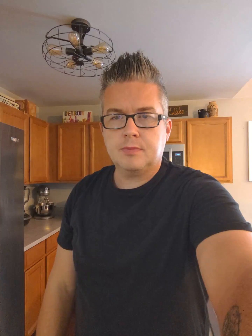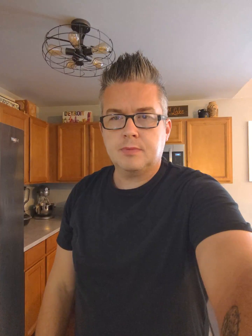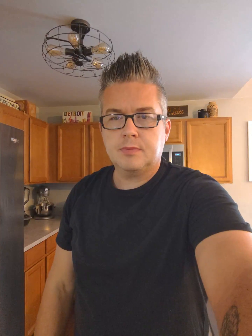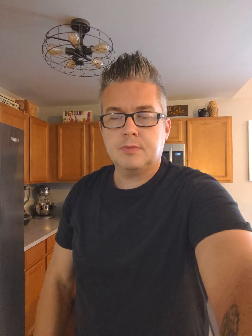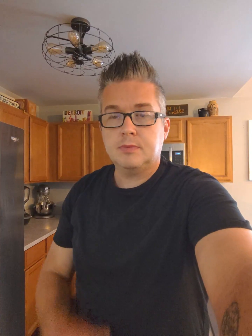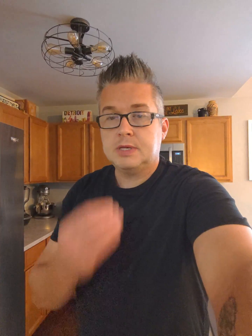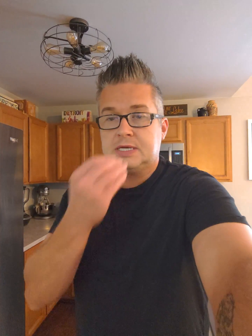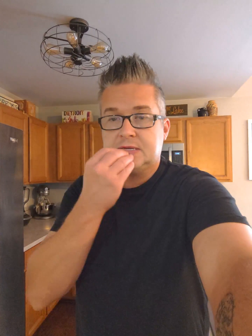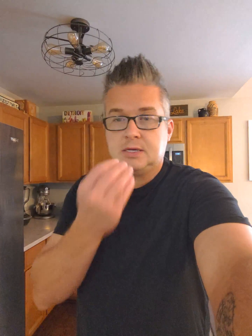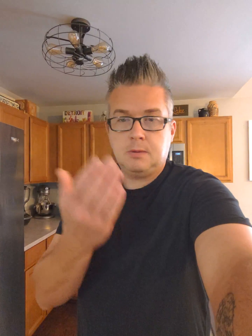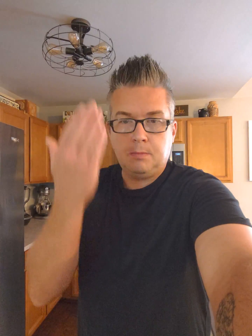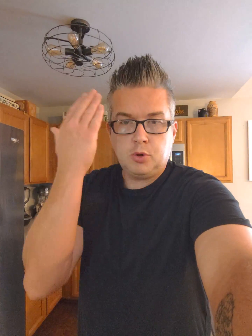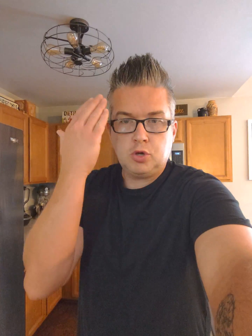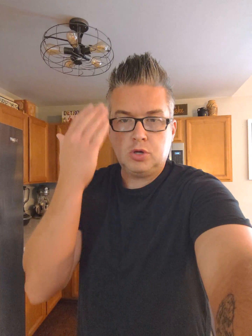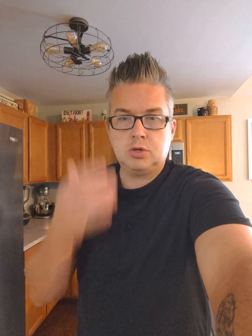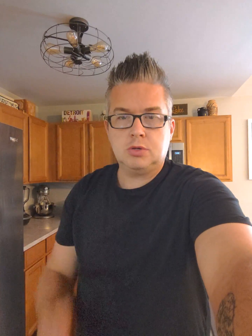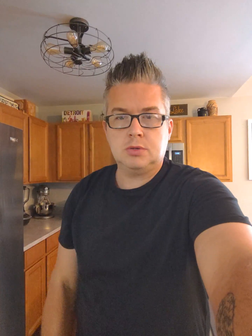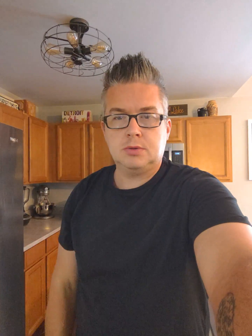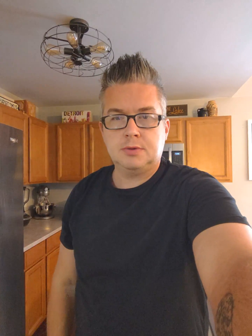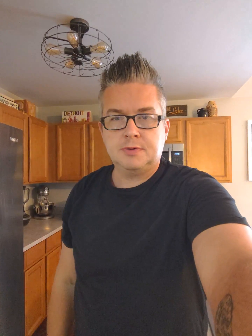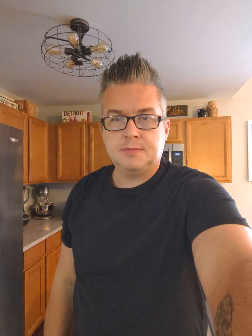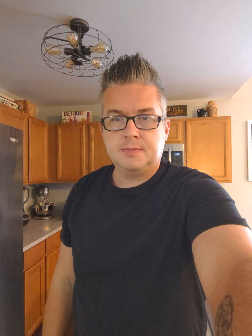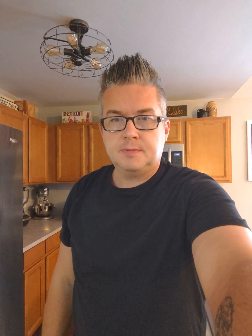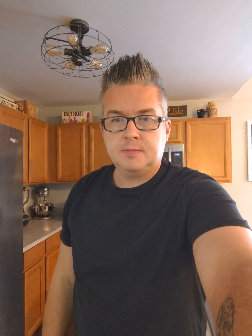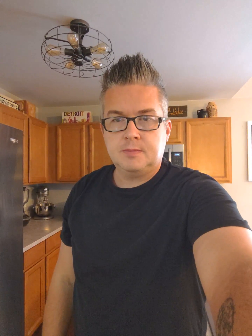breakfast